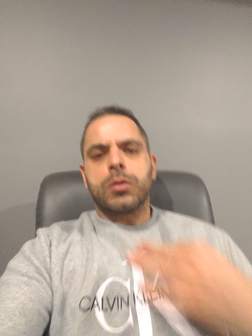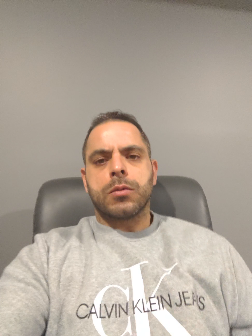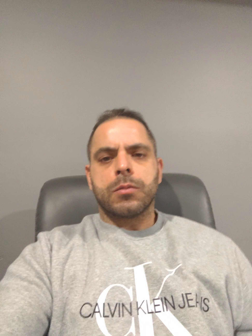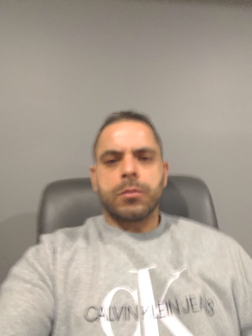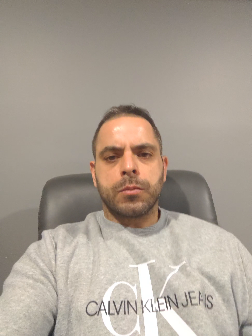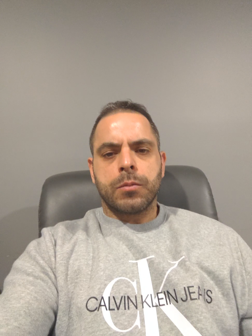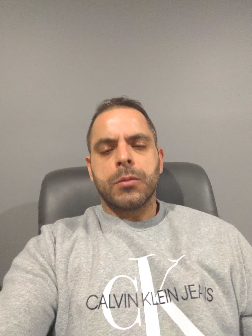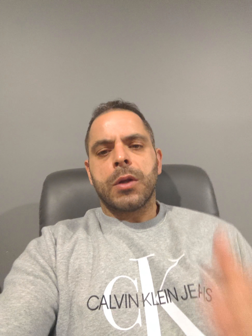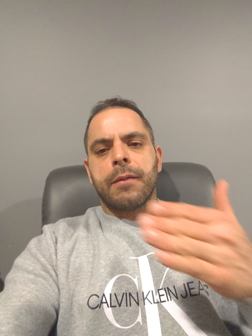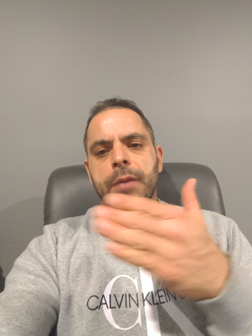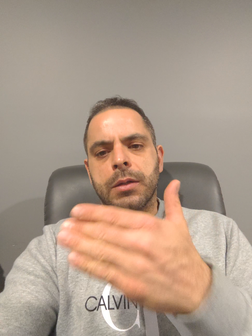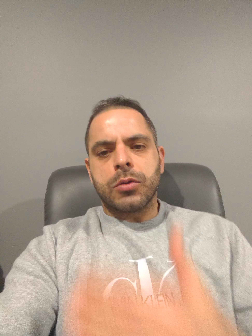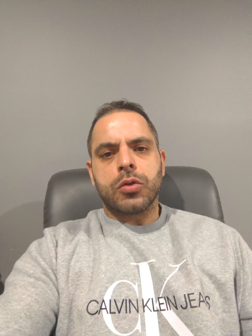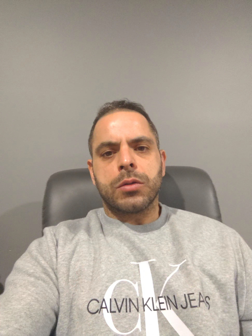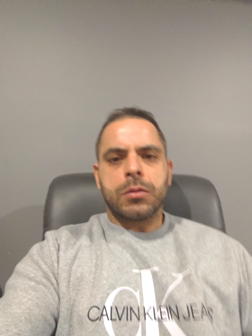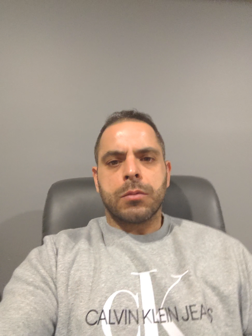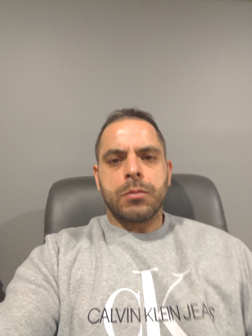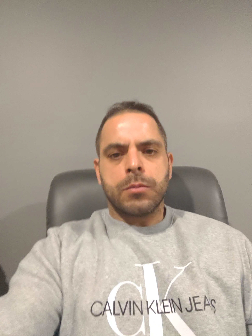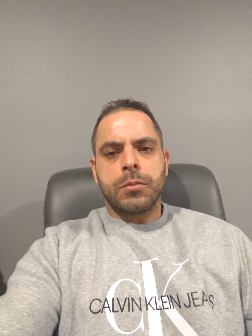fish